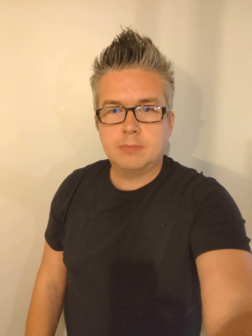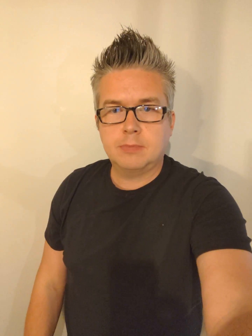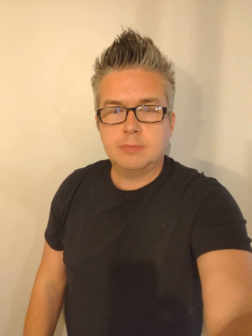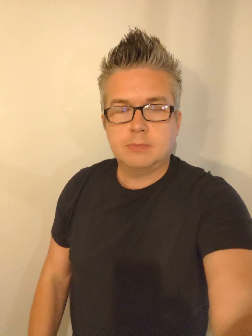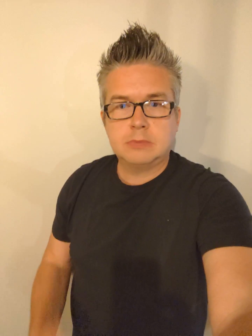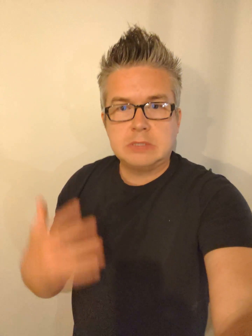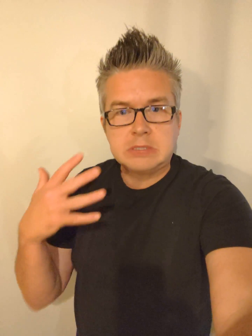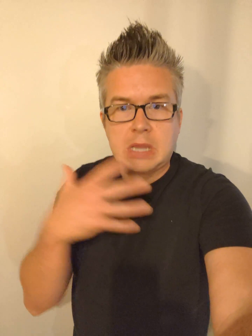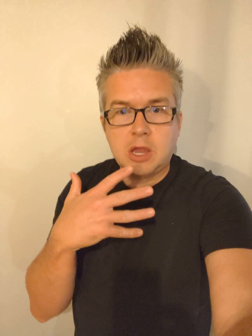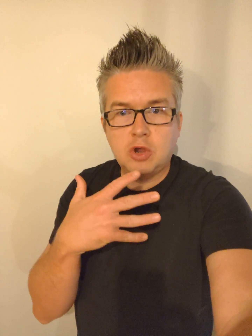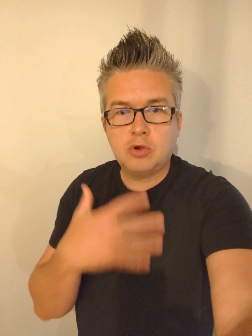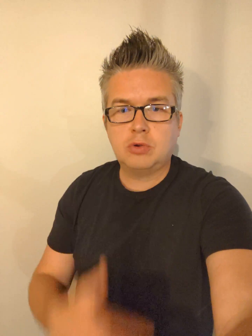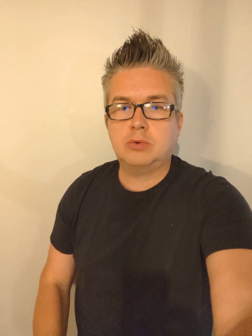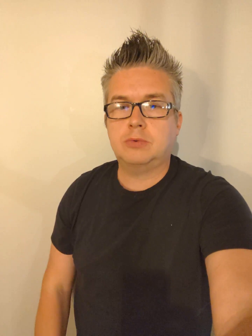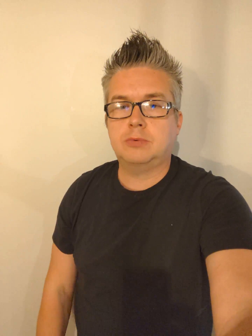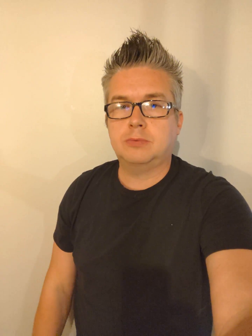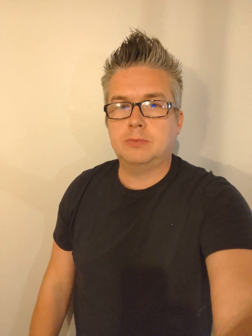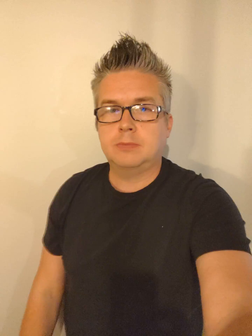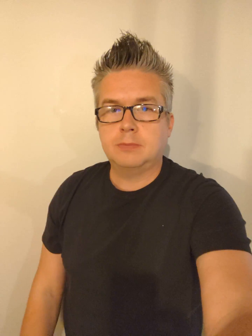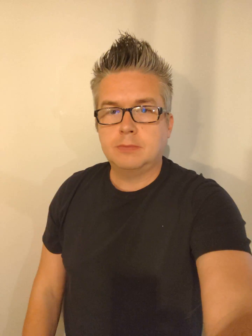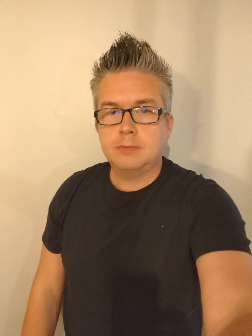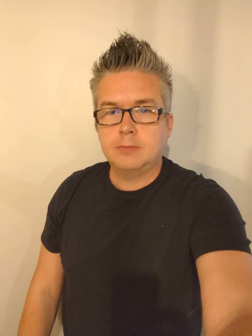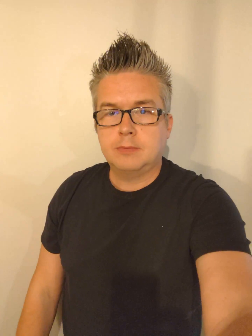scared